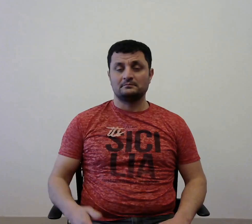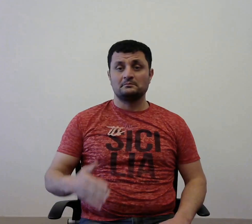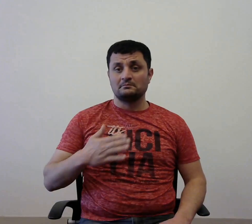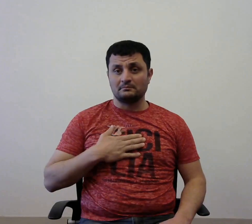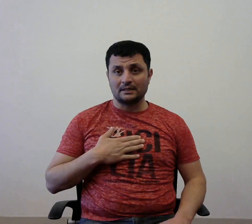mən